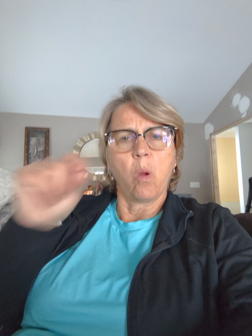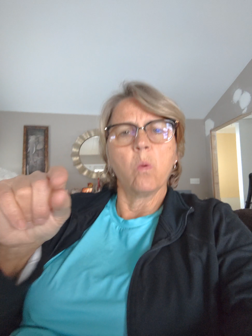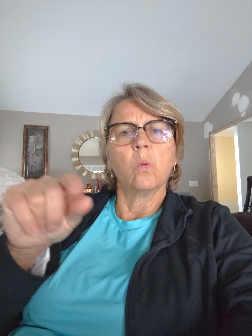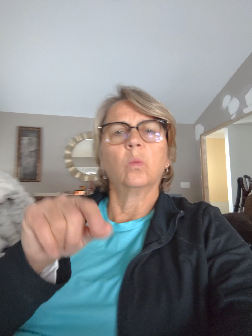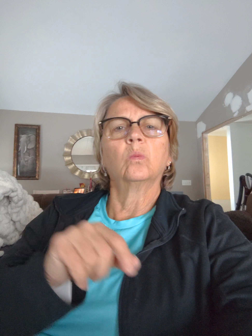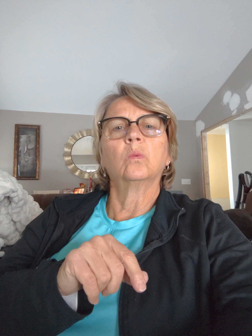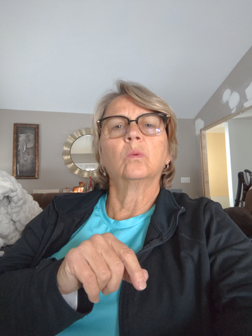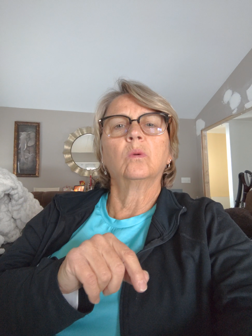go